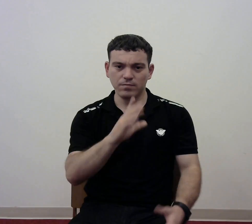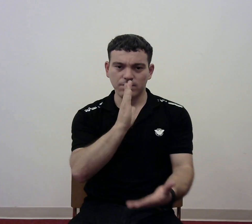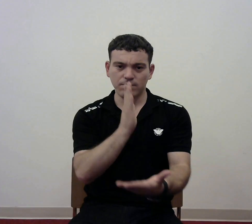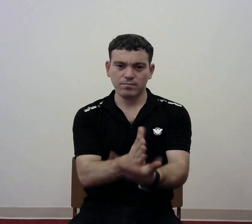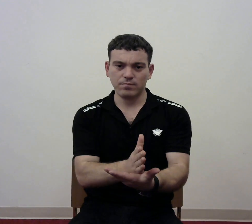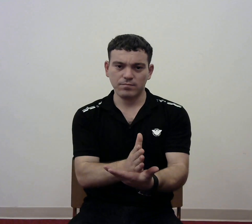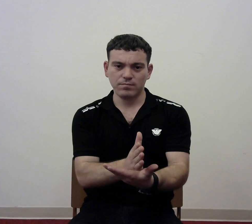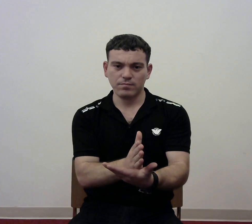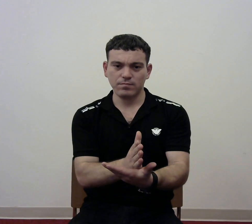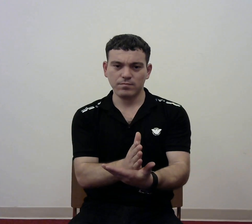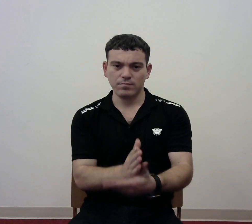var